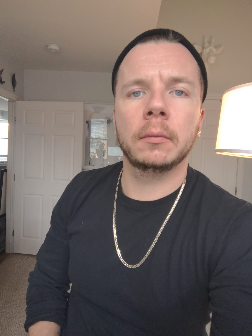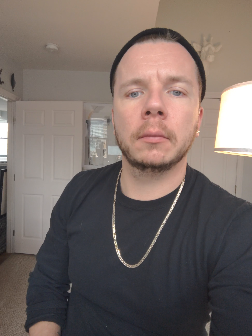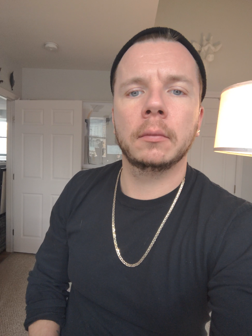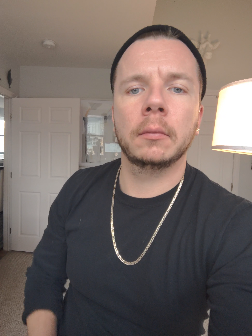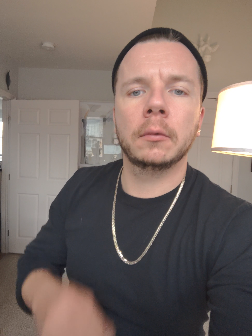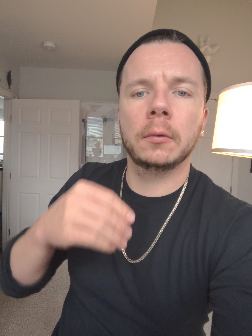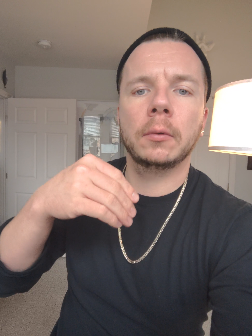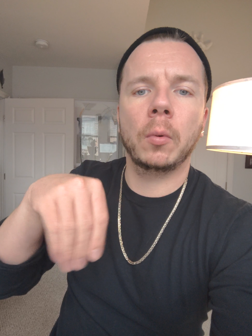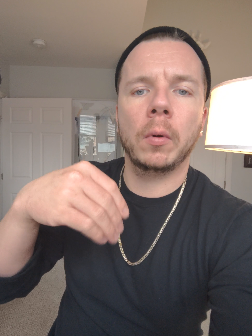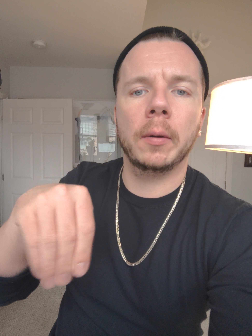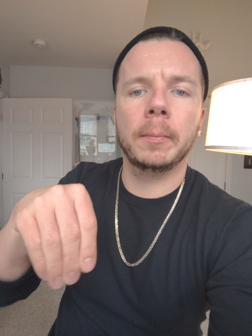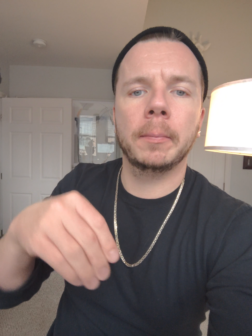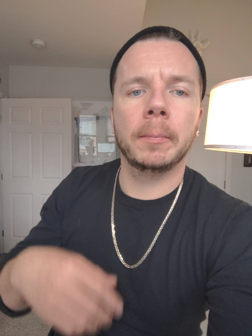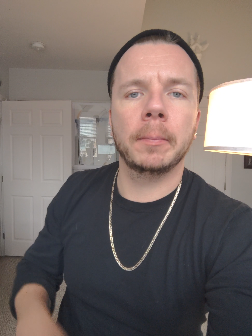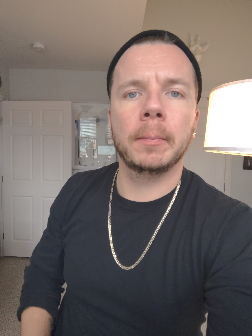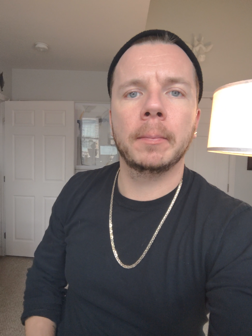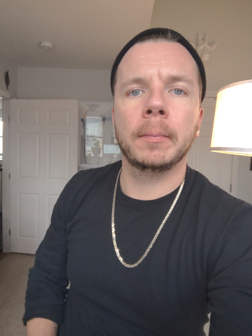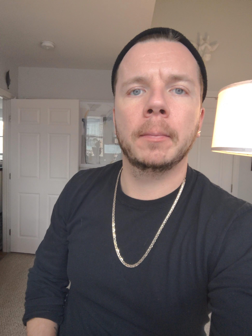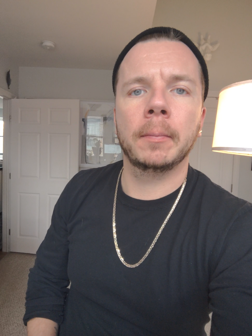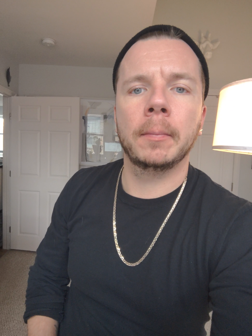store